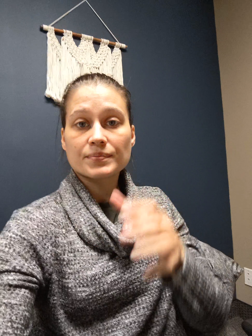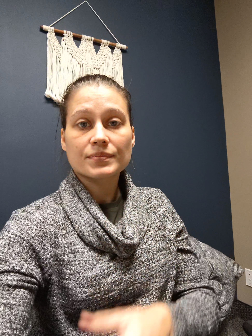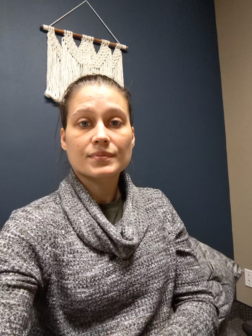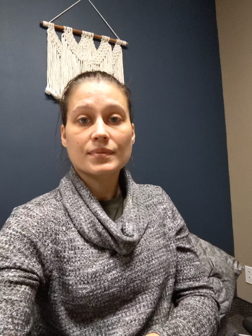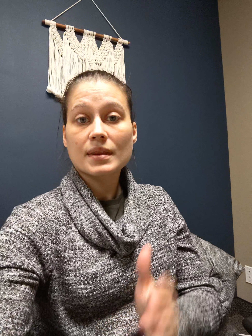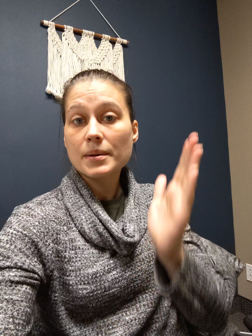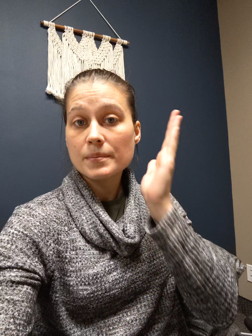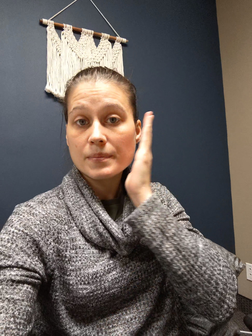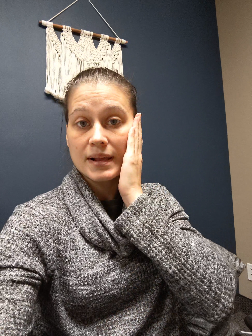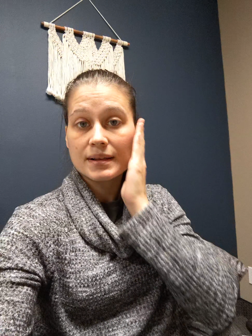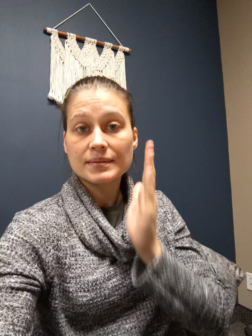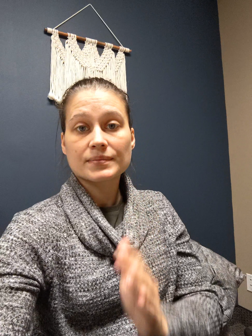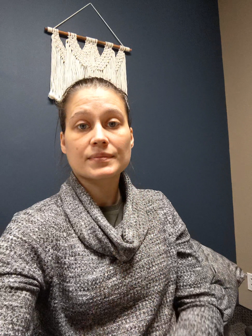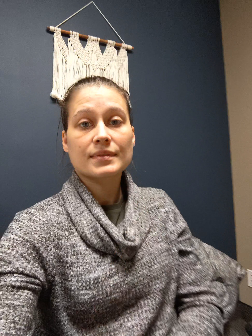bed